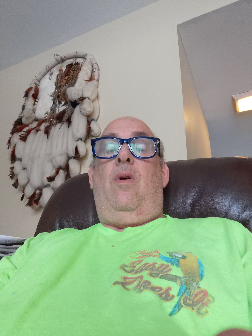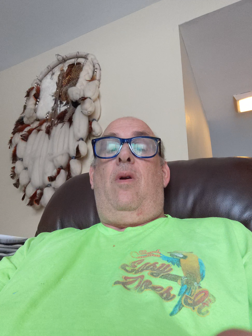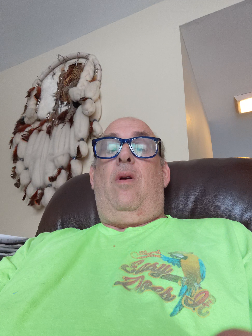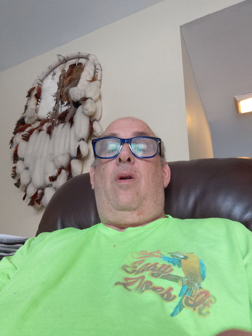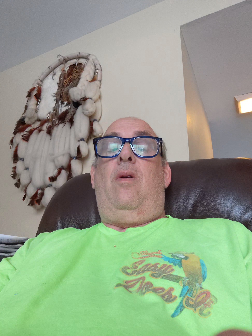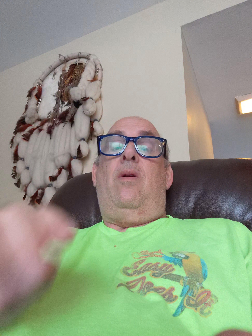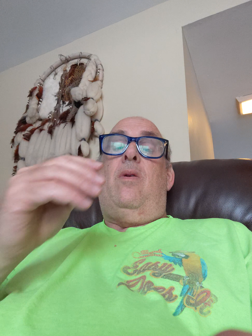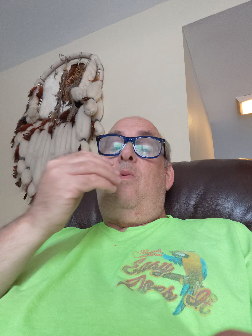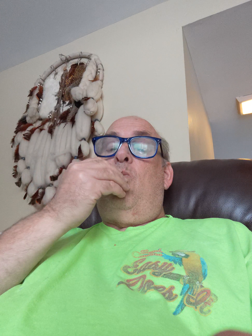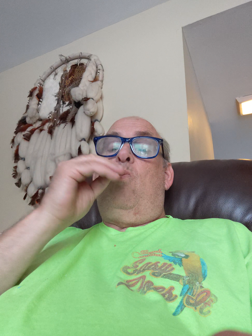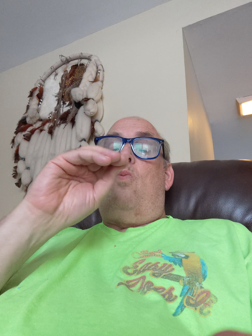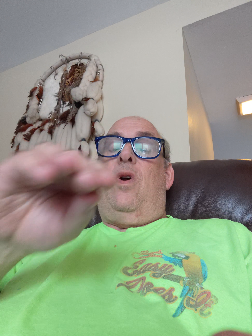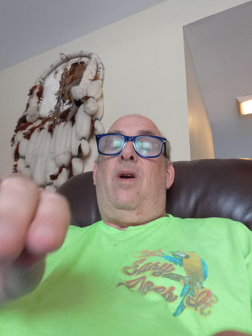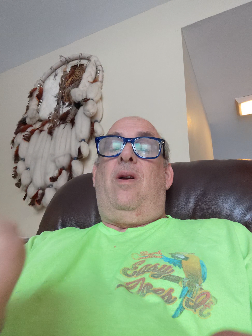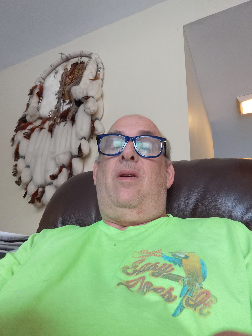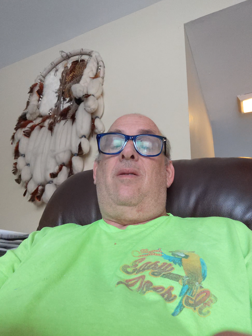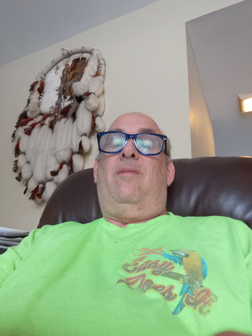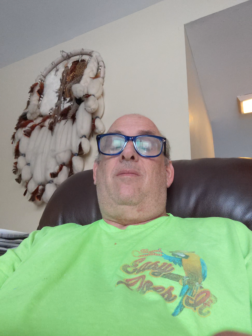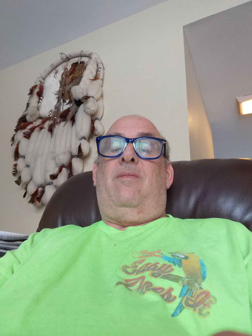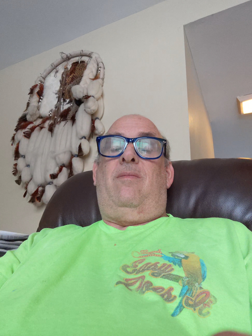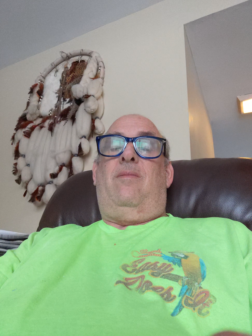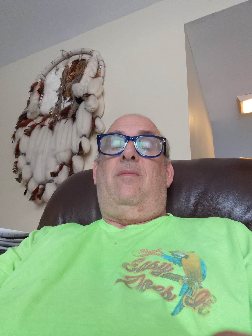kiss